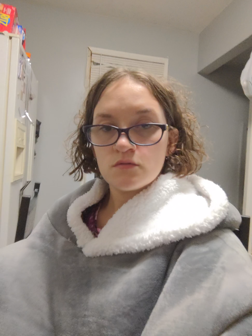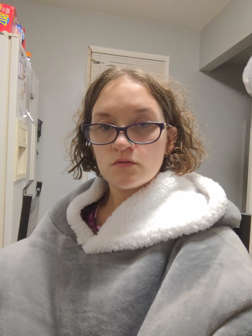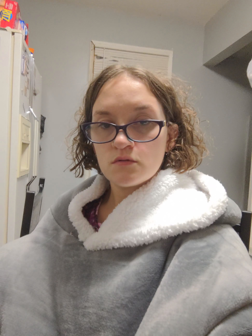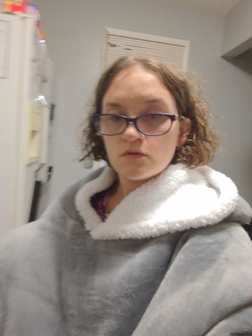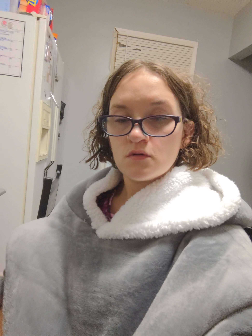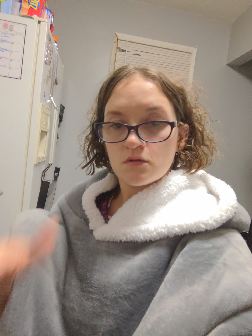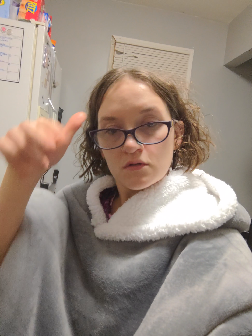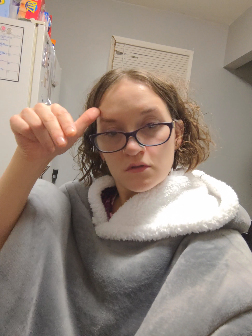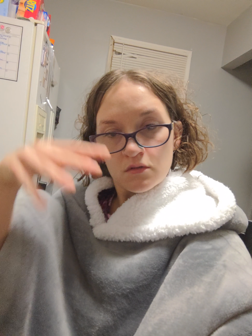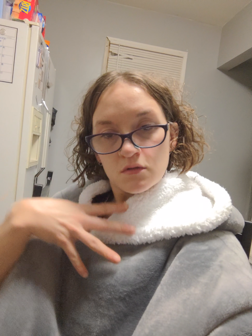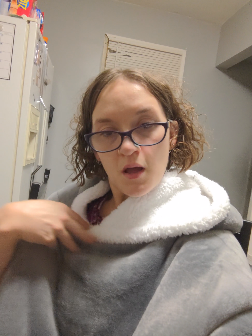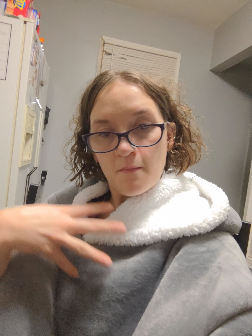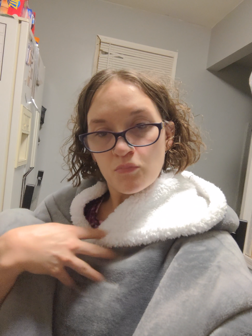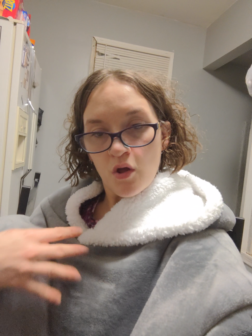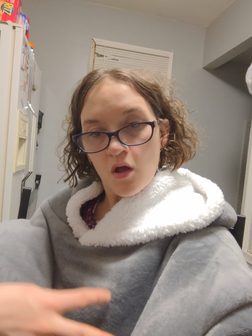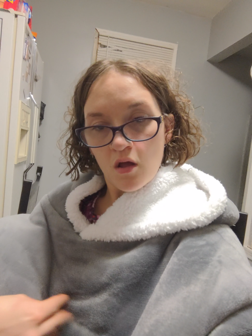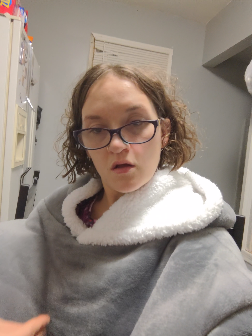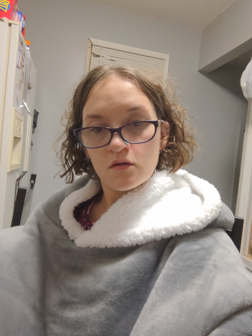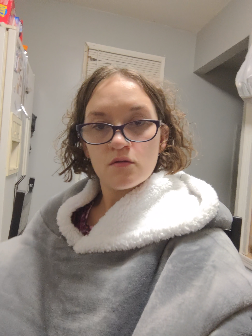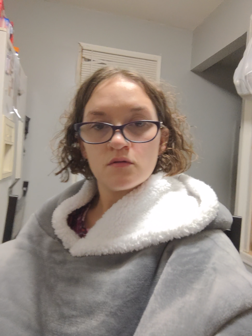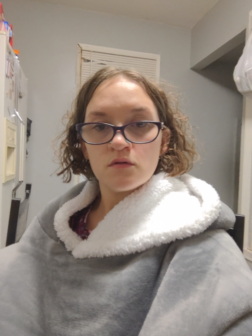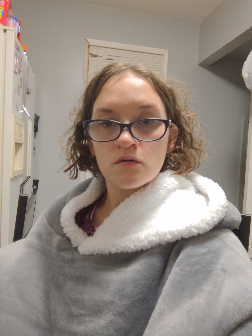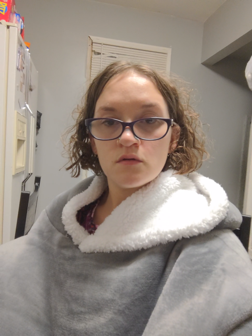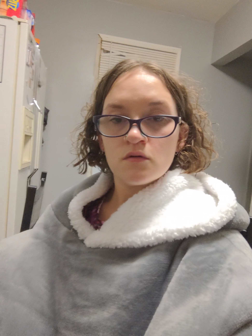zebra